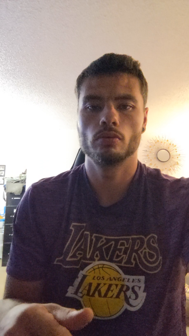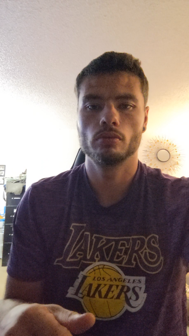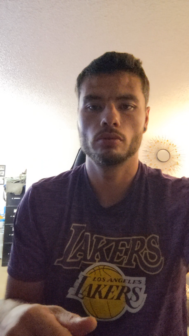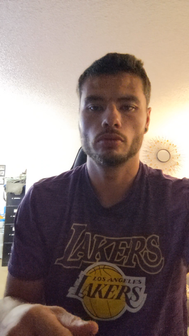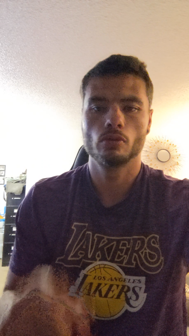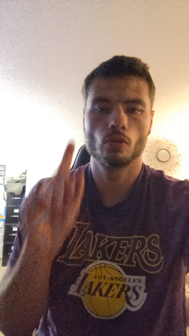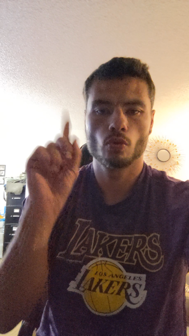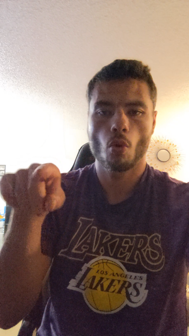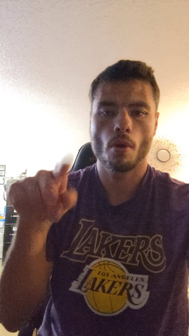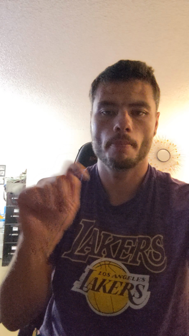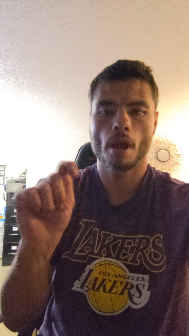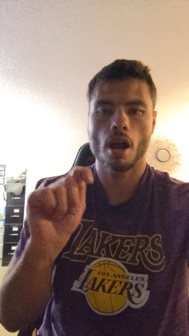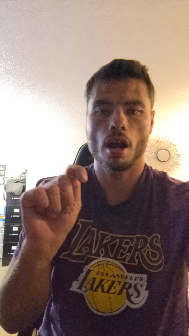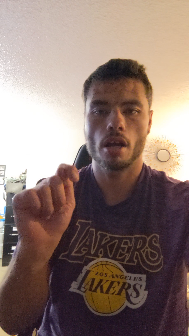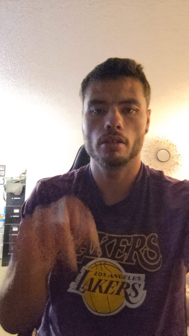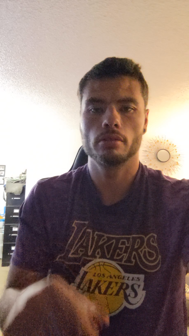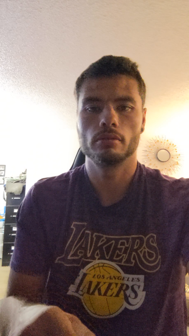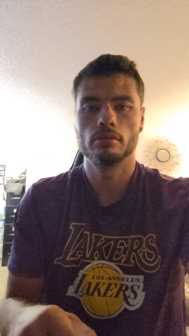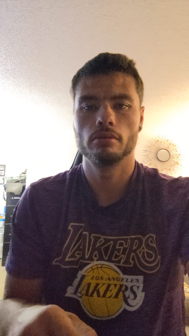go potty